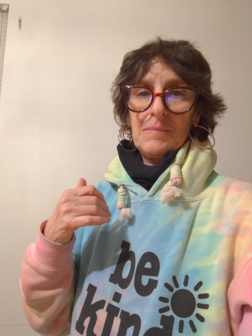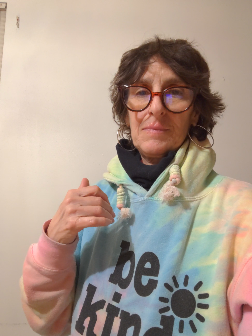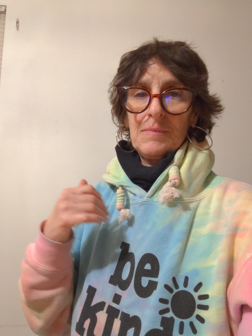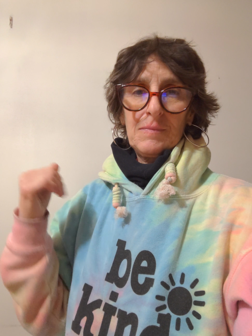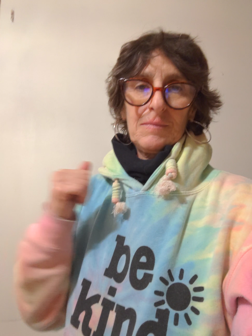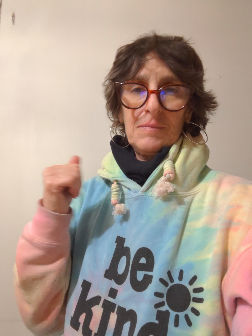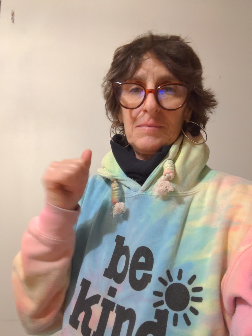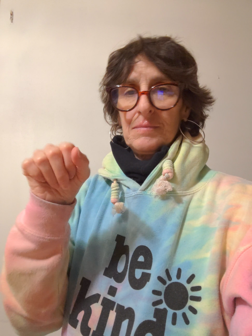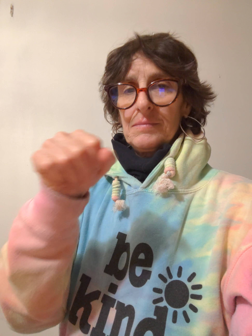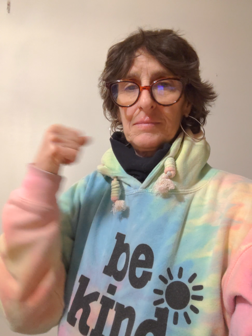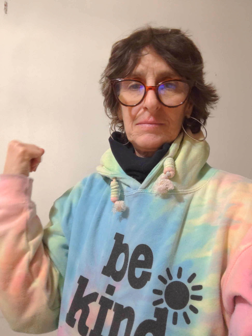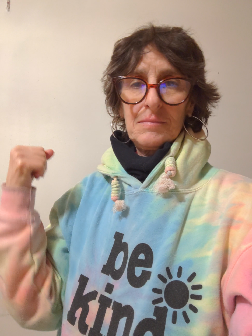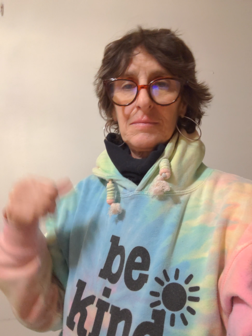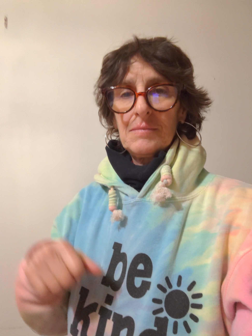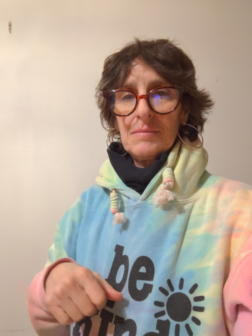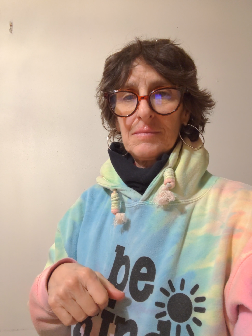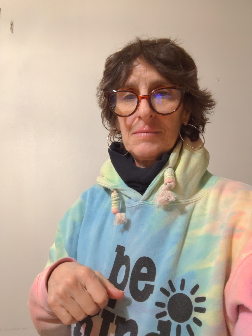refrigerator